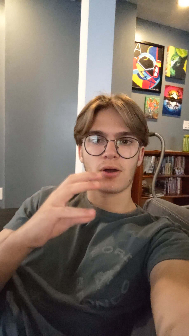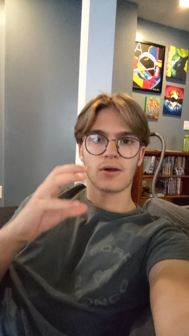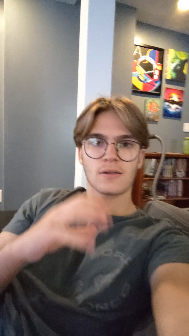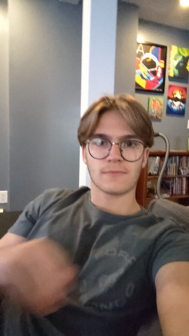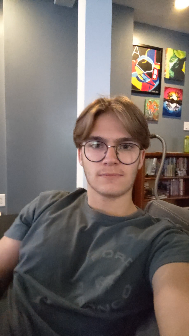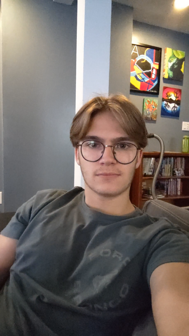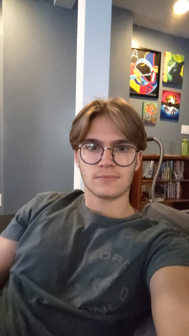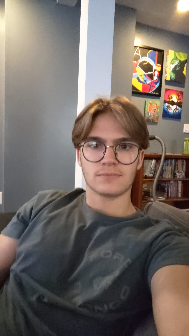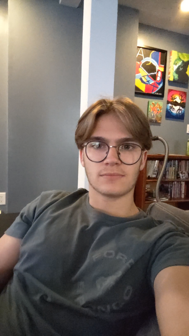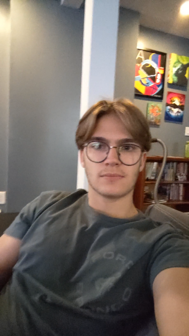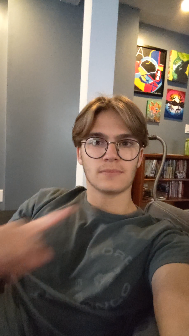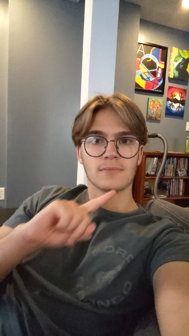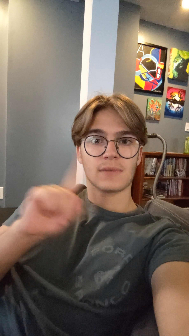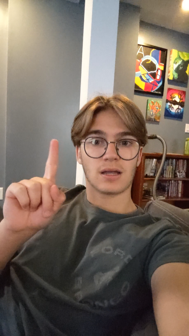but